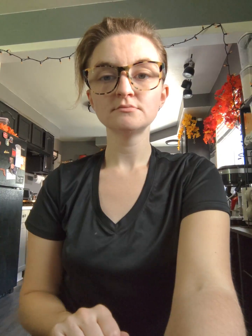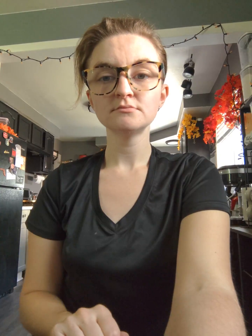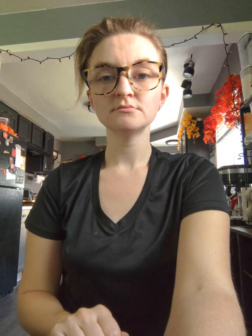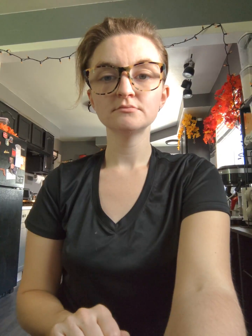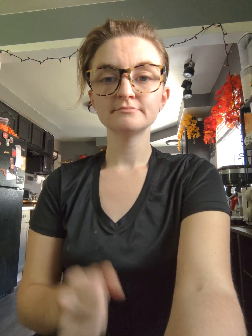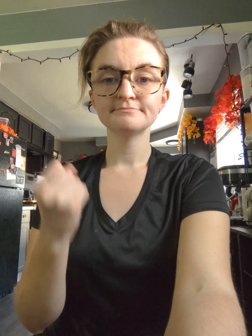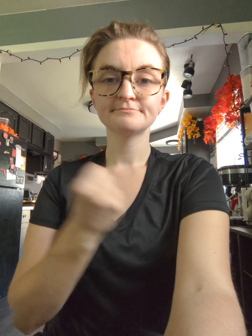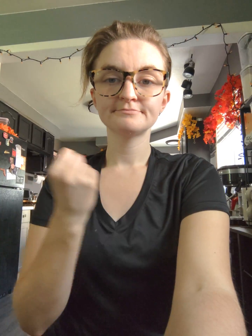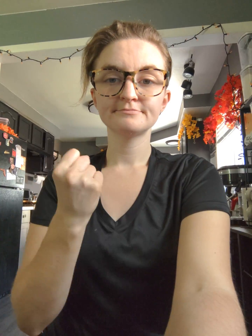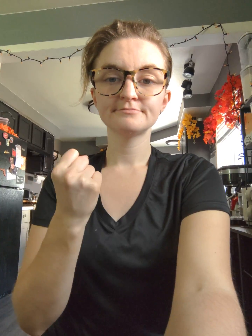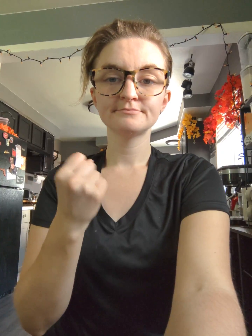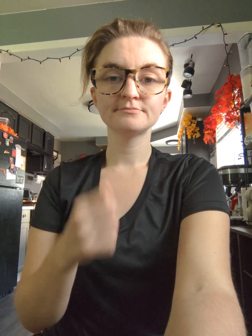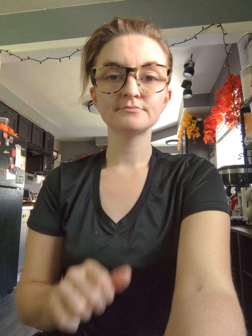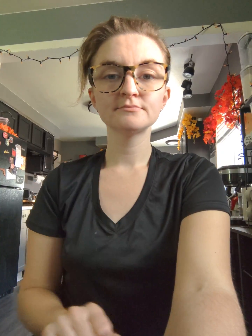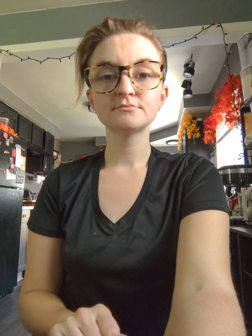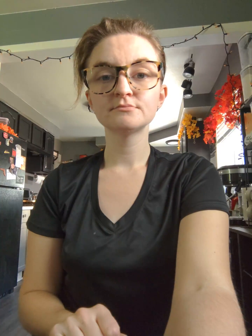hit